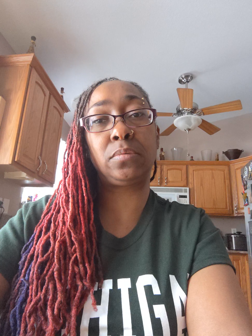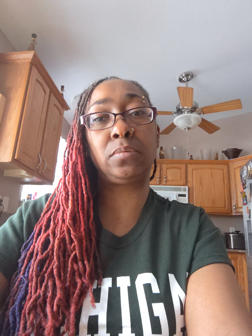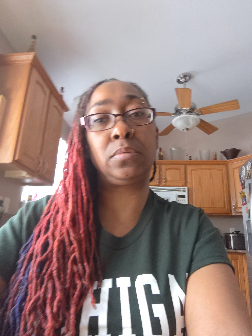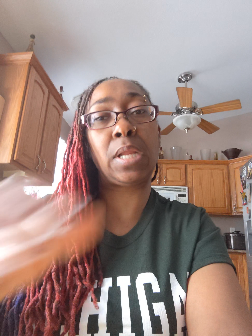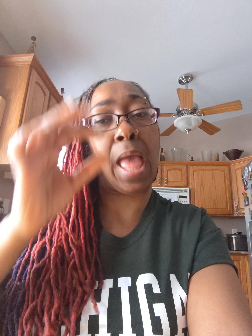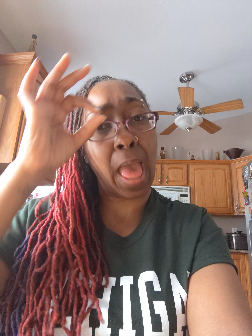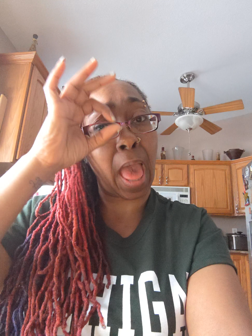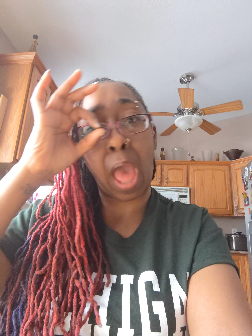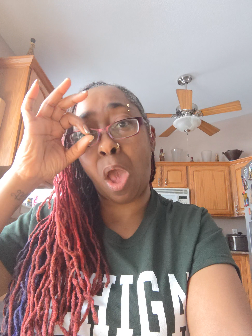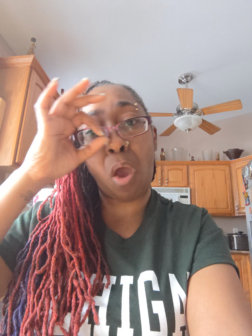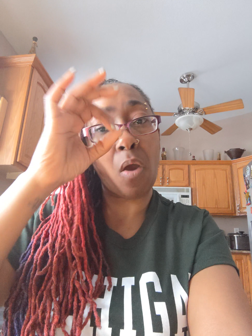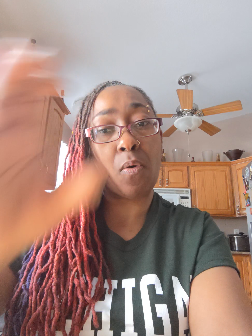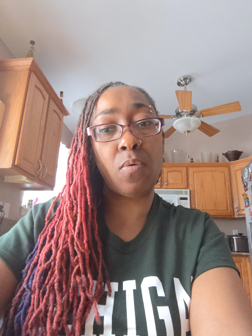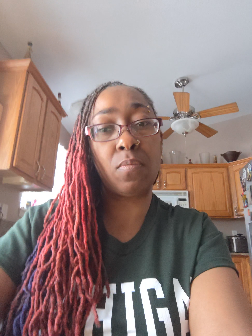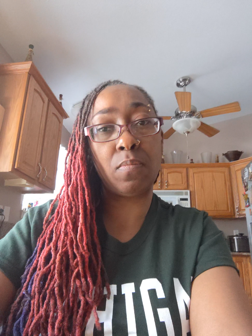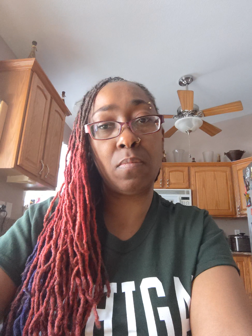owl